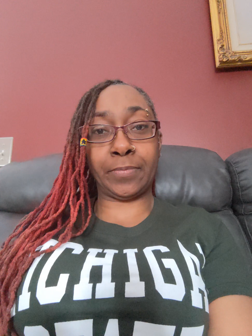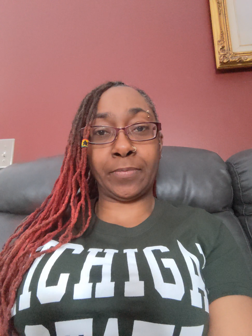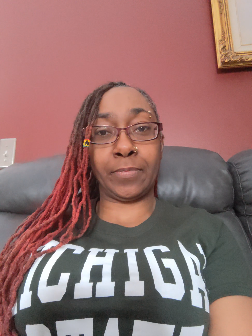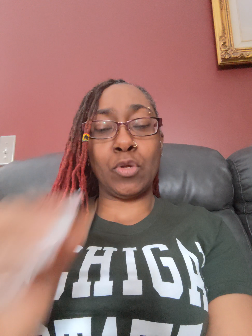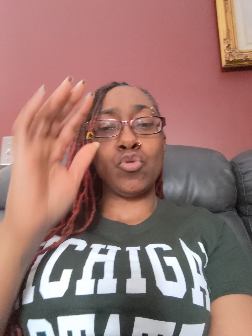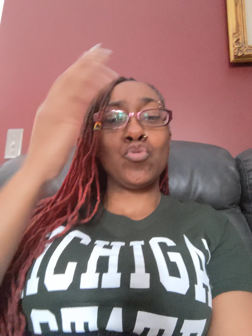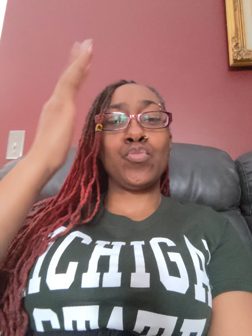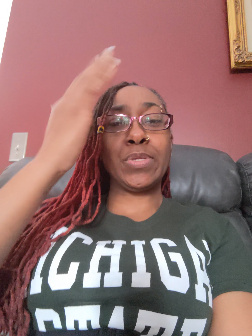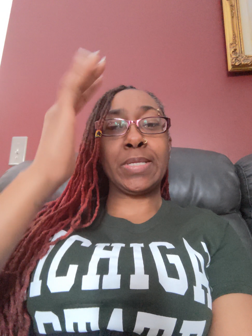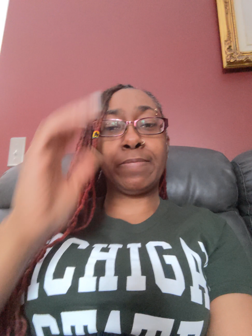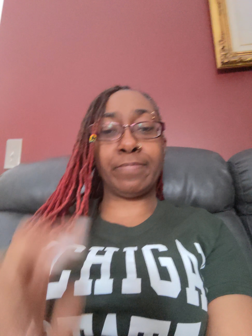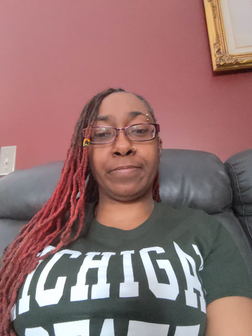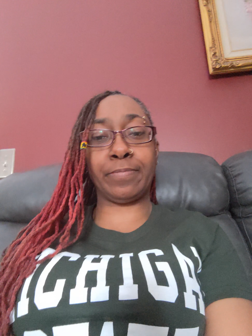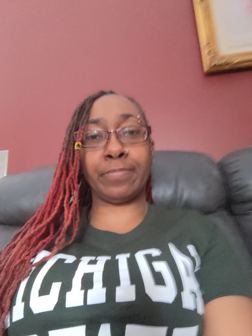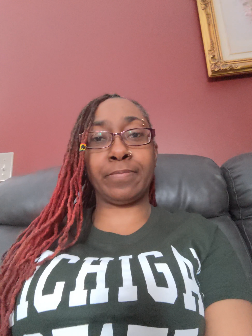tree